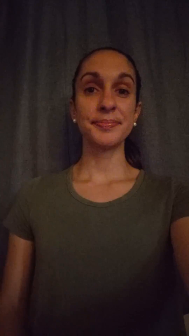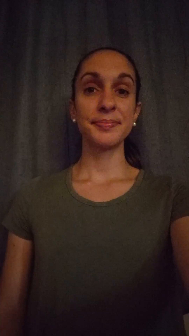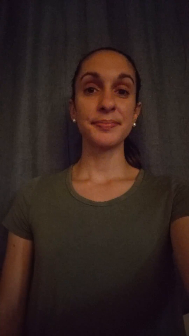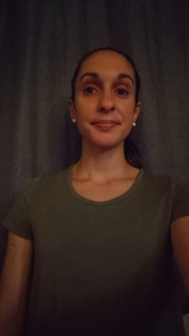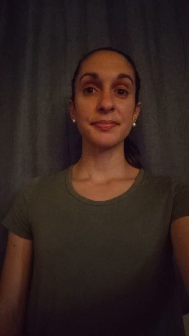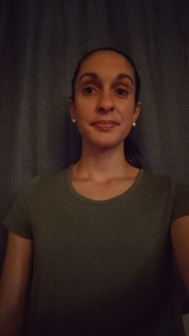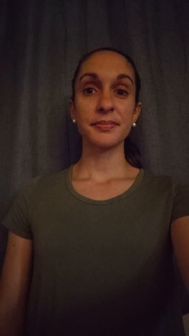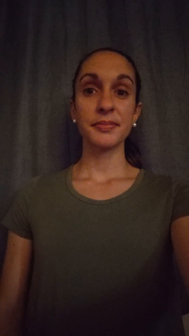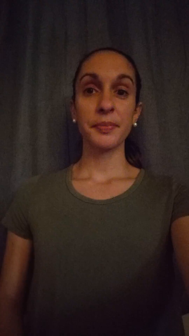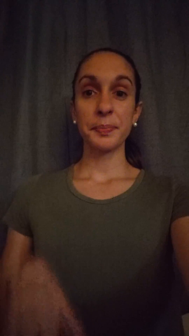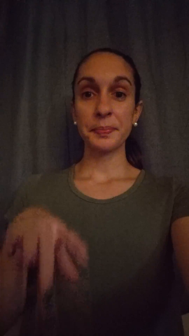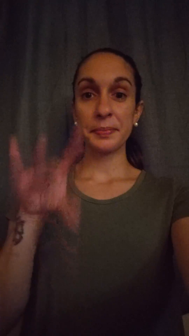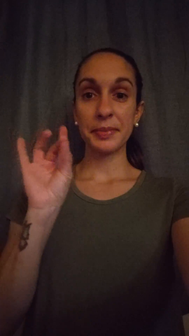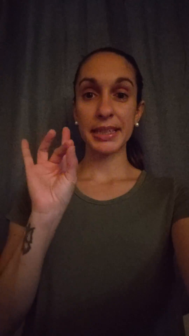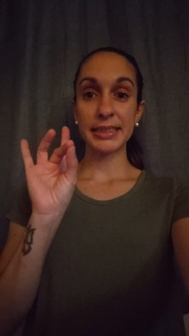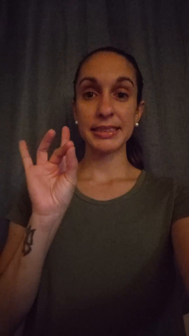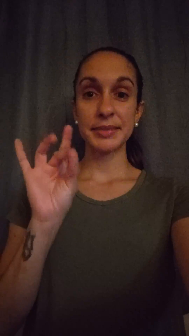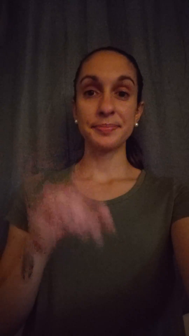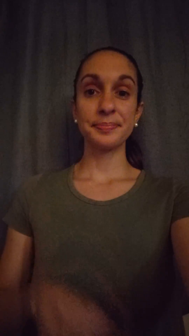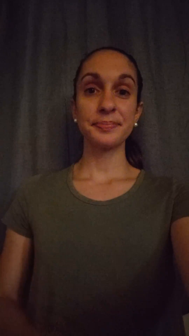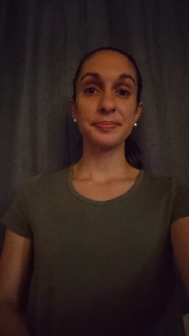pick